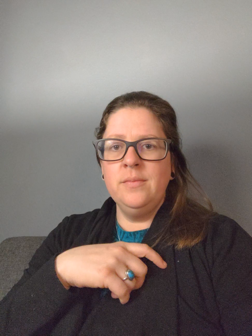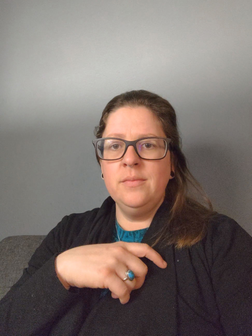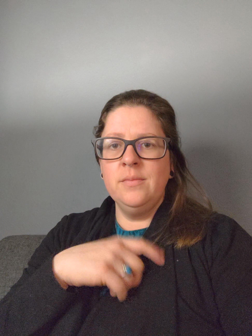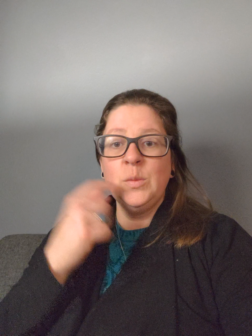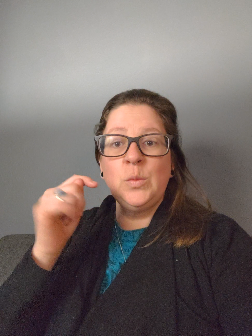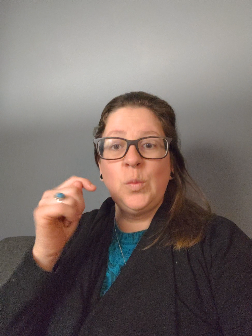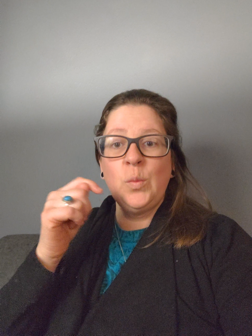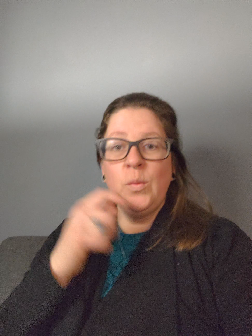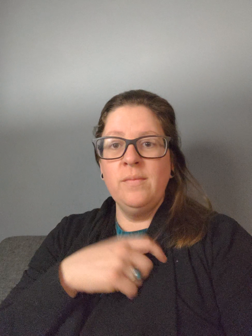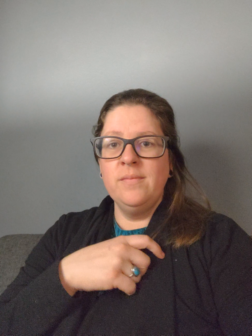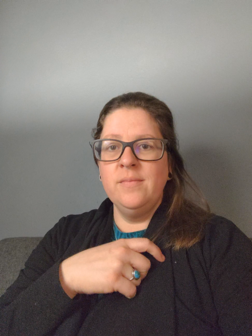toy